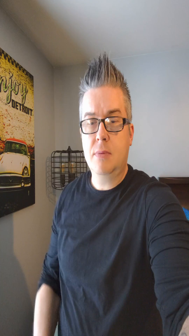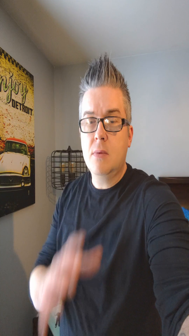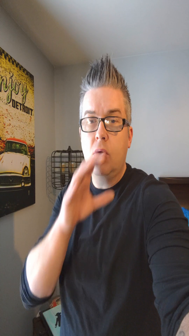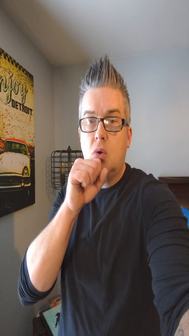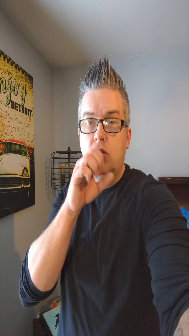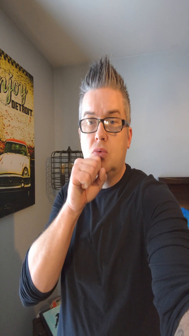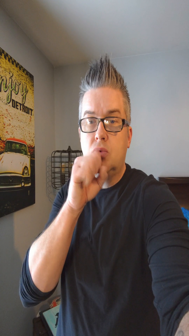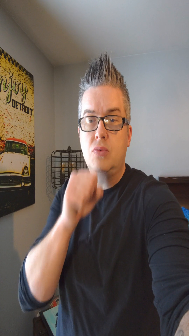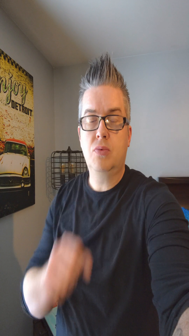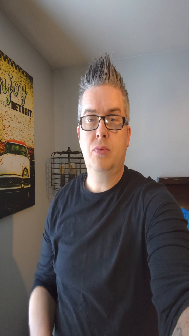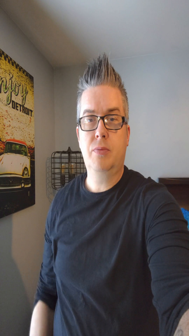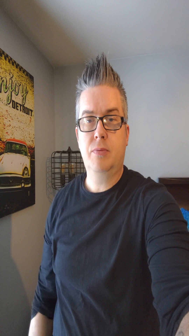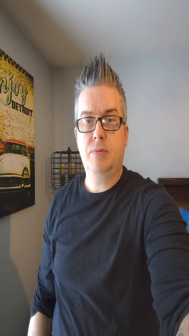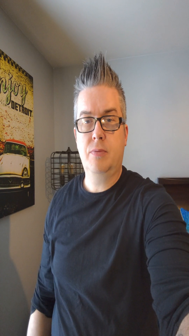orange